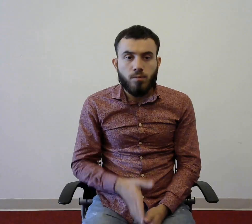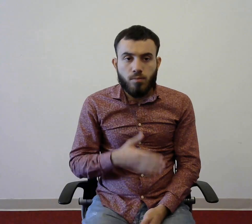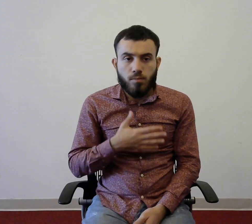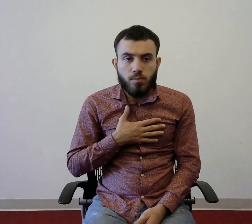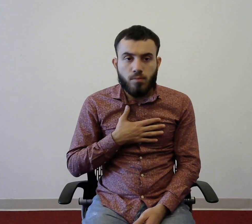mən